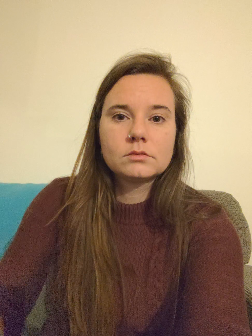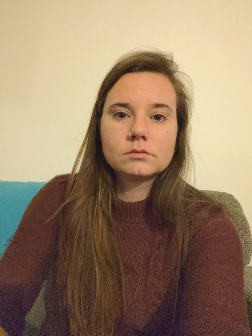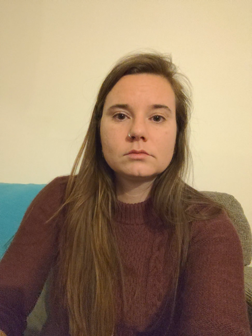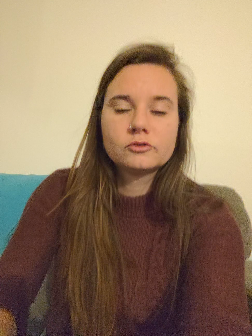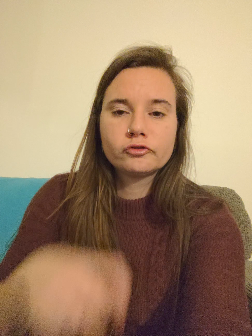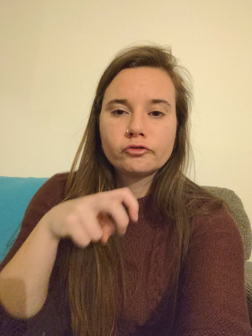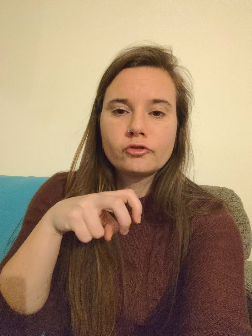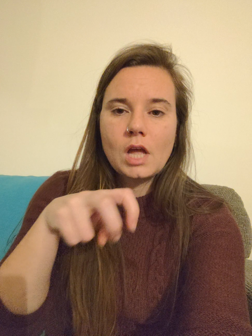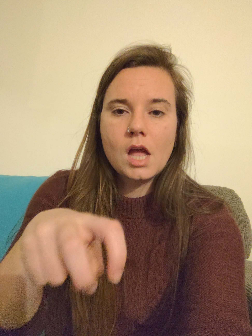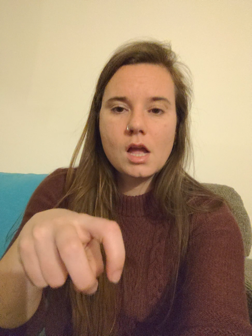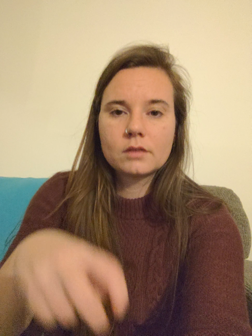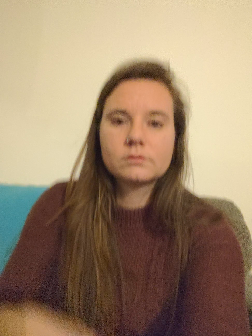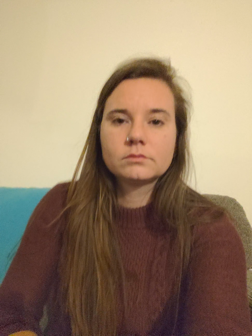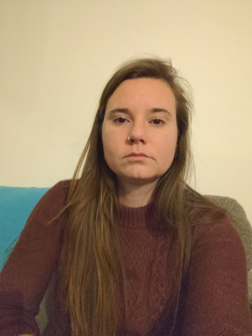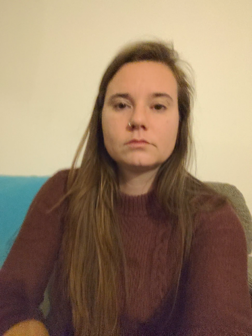ride